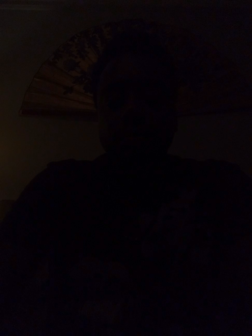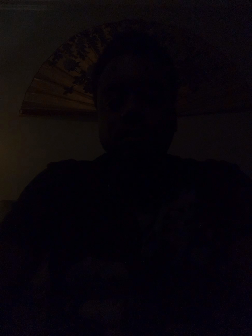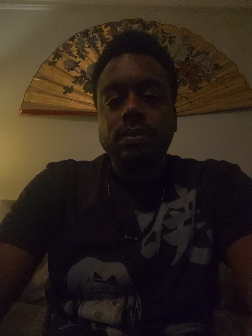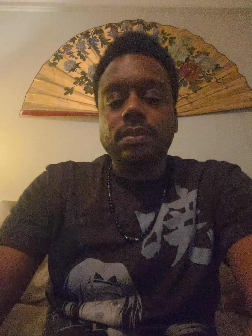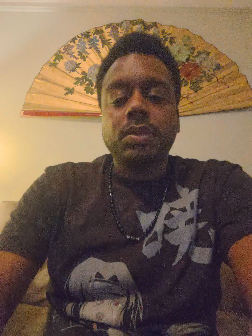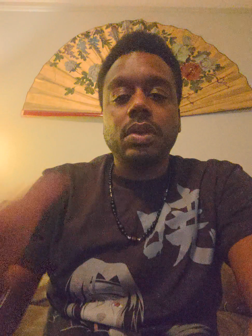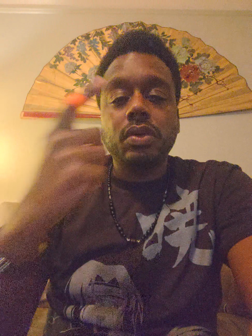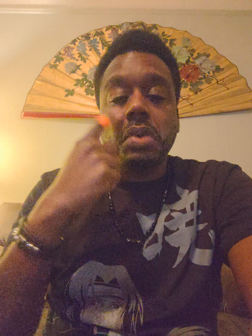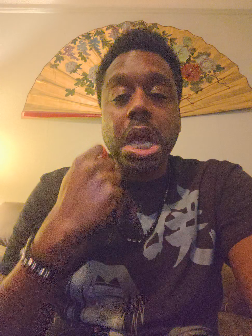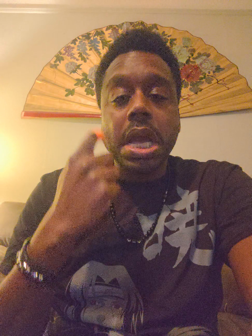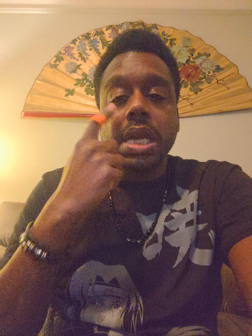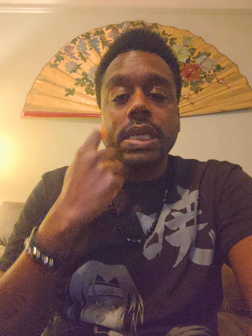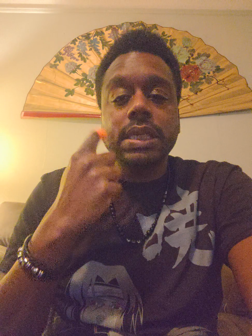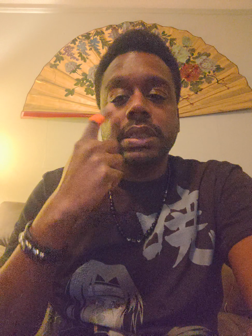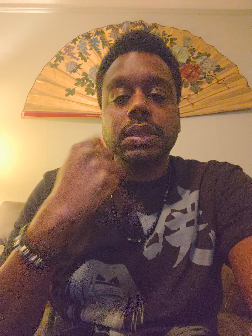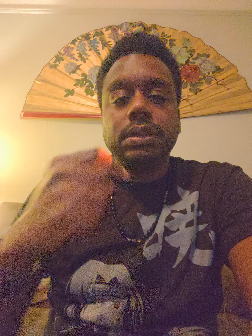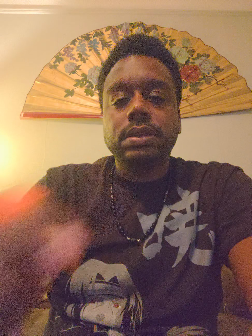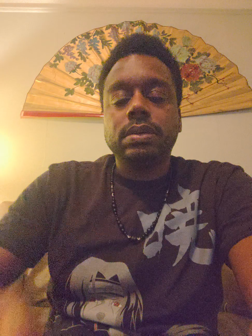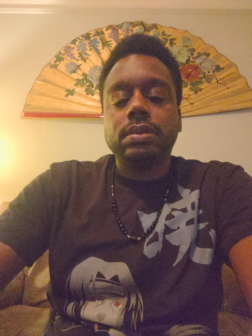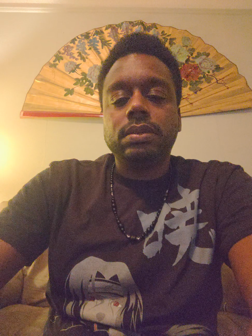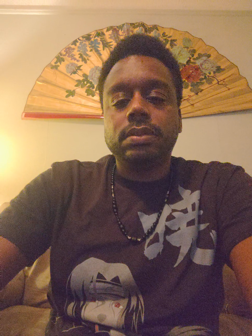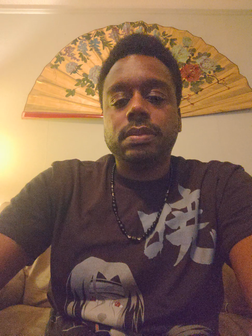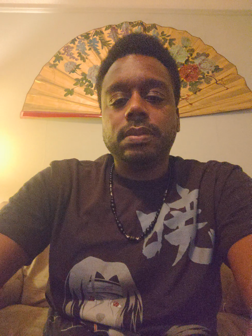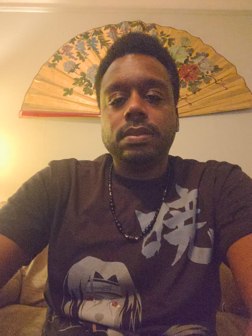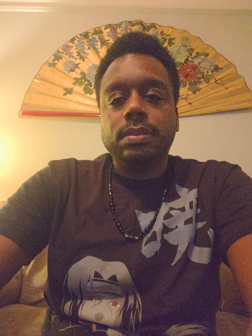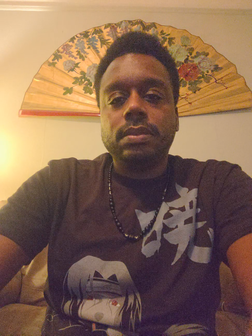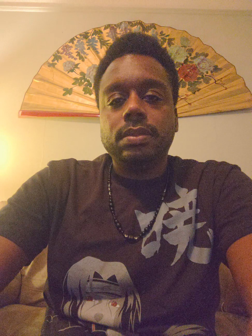cry